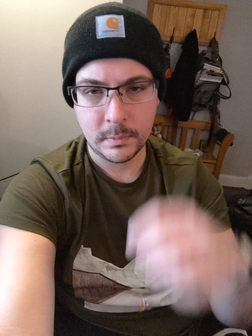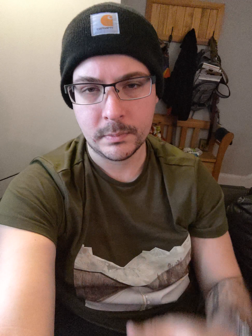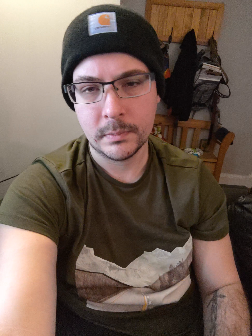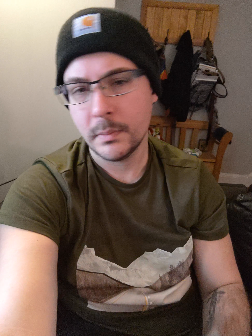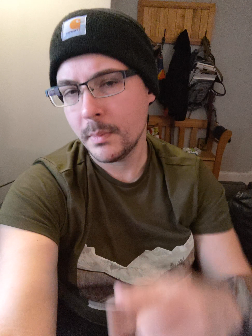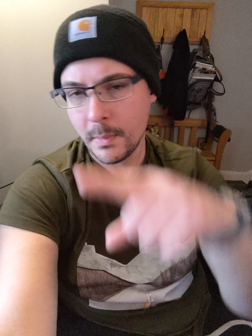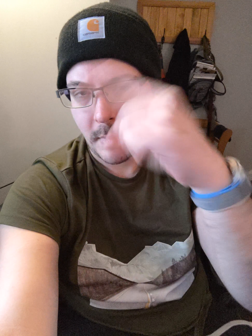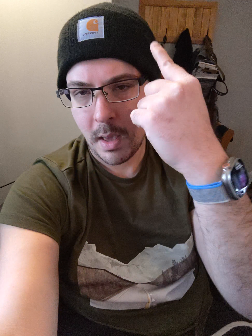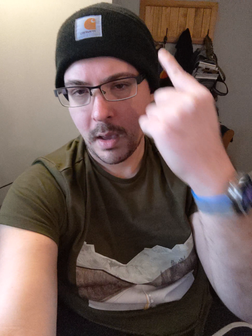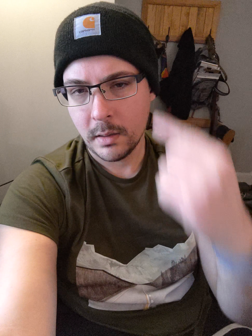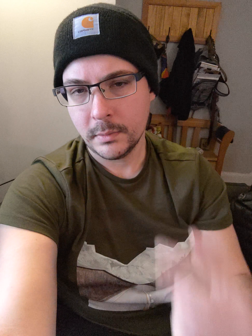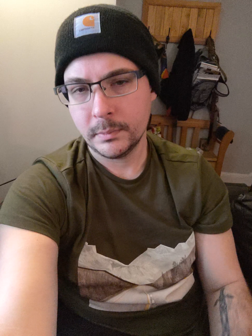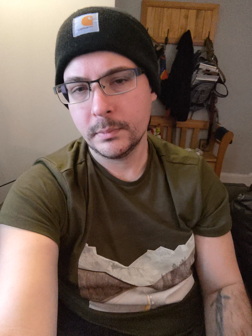black